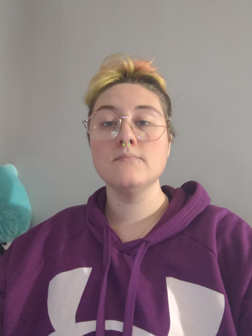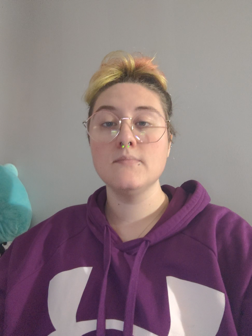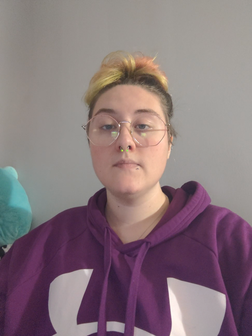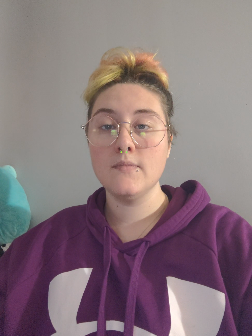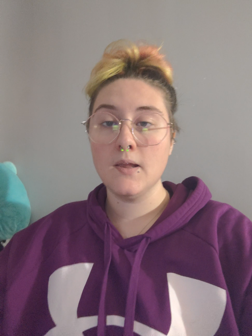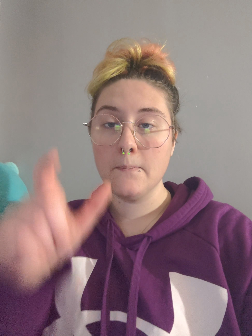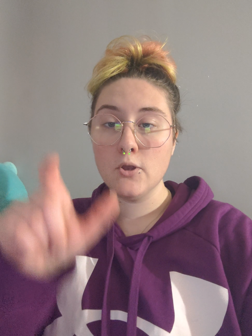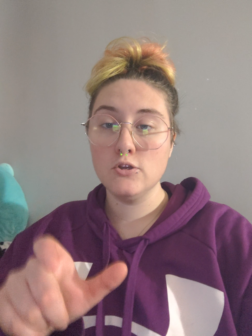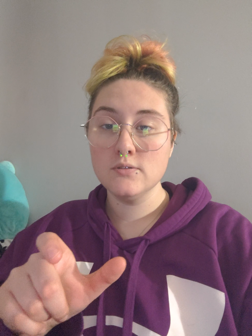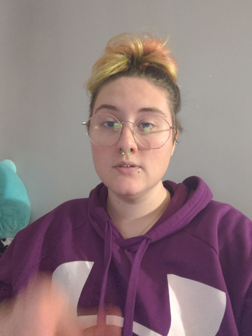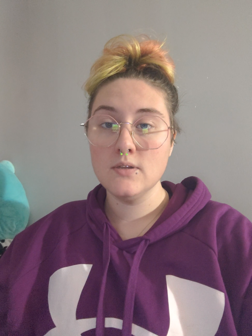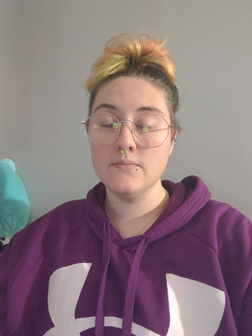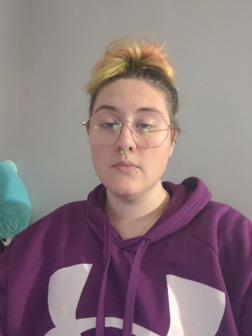person